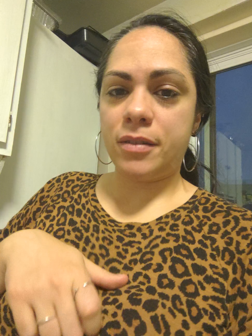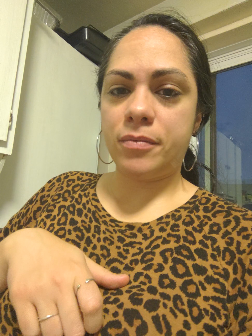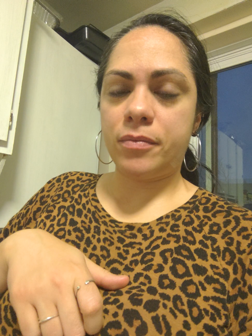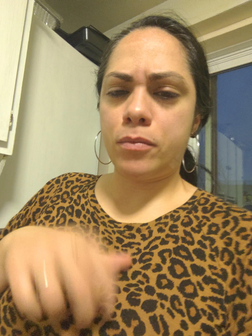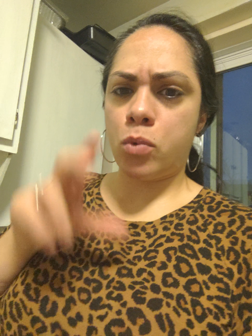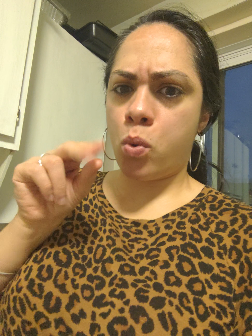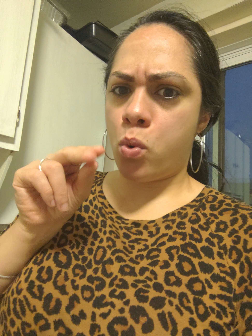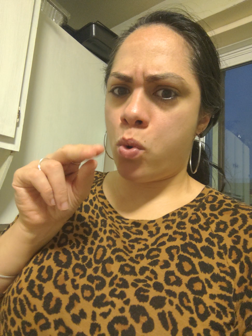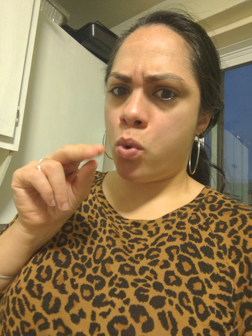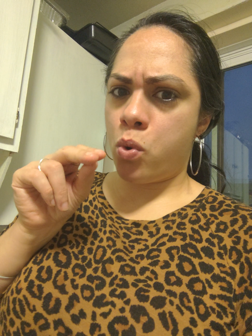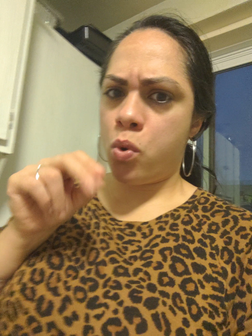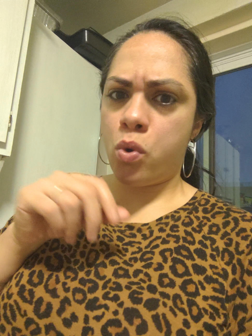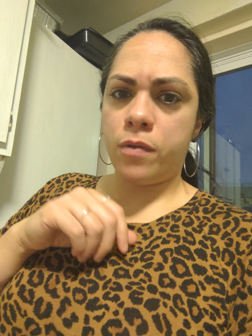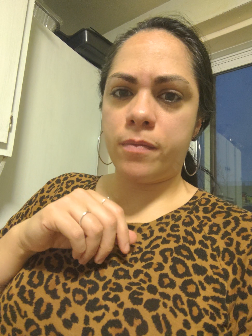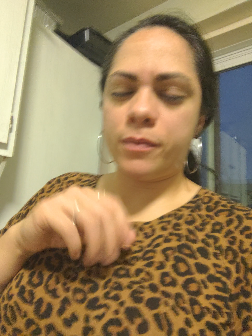no